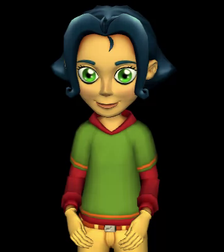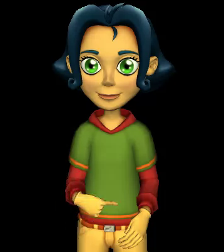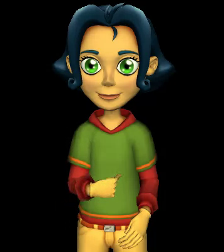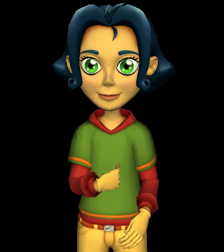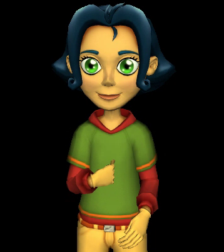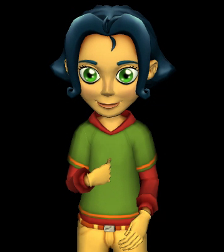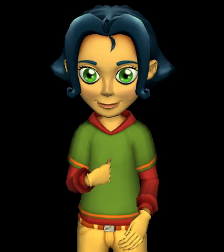أنا